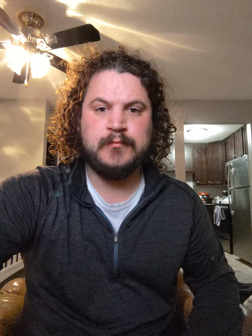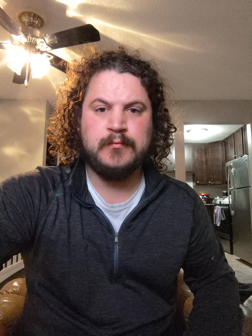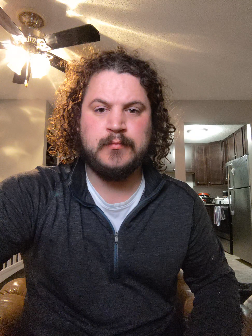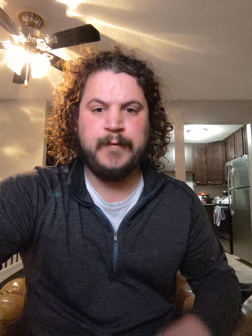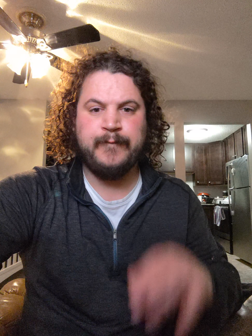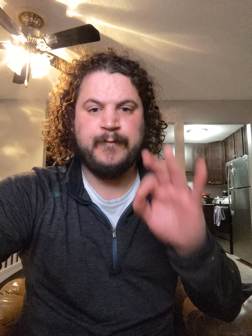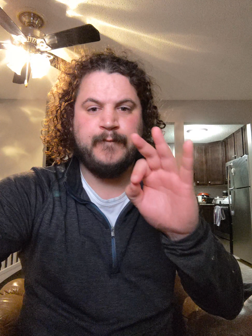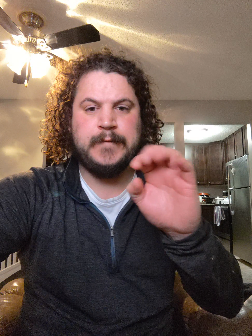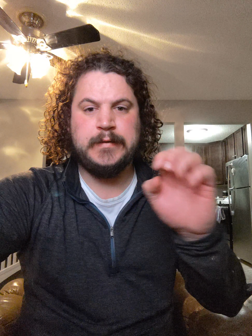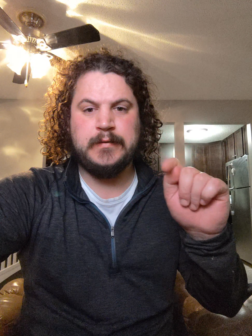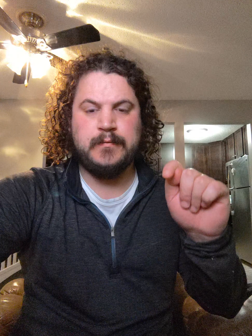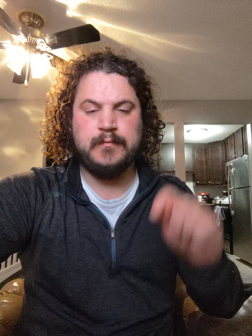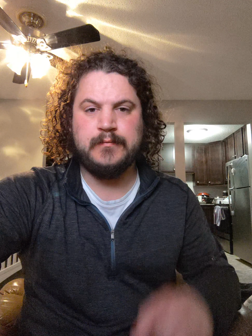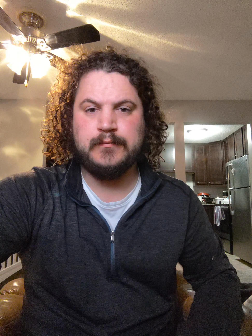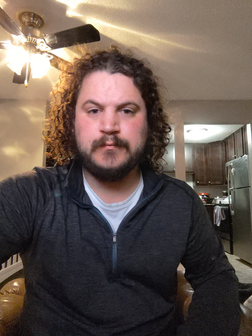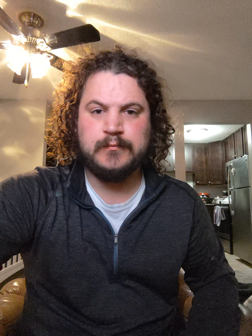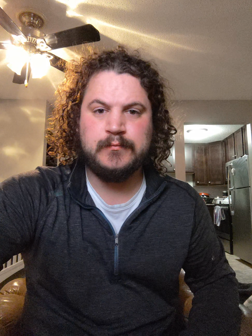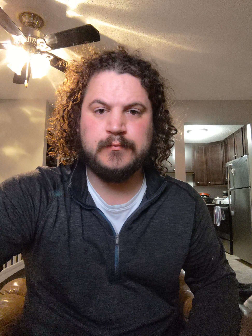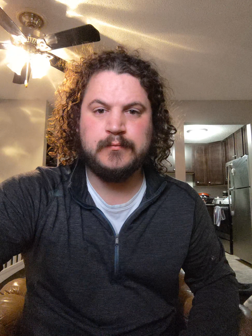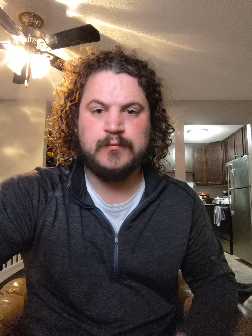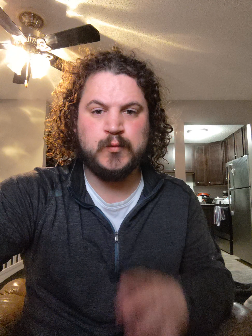feet